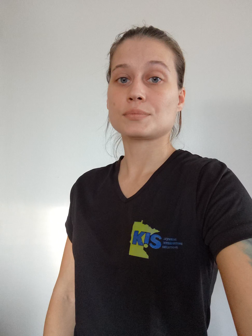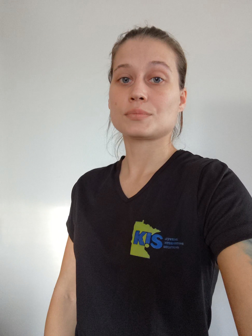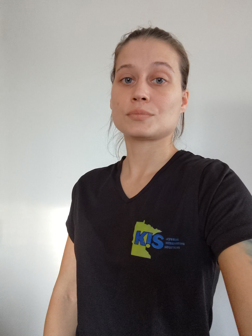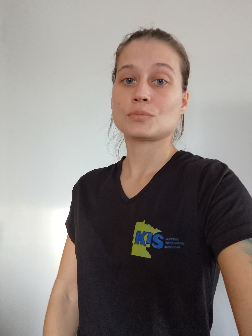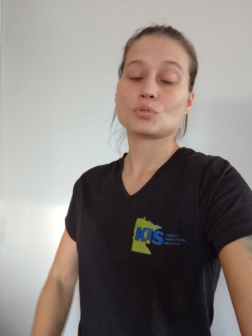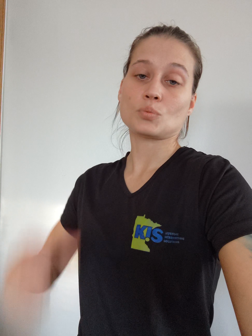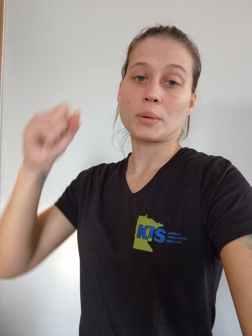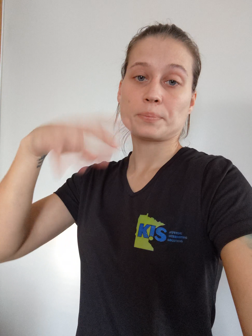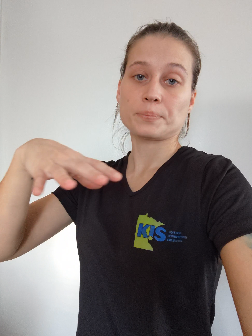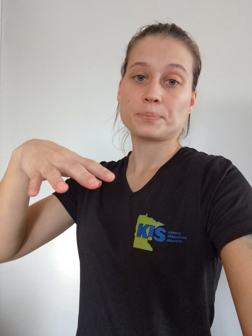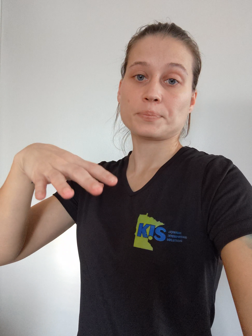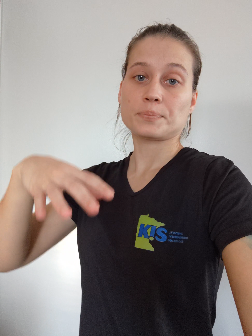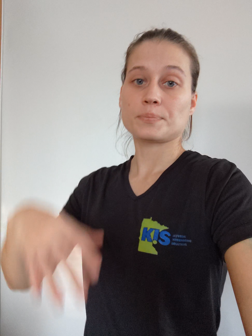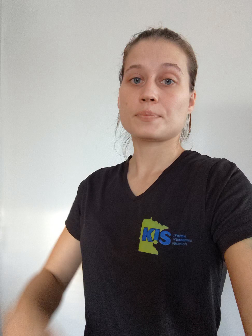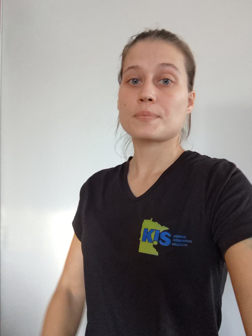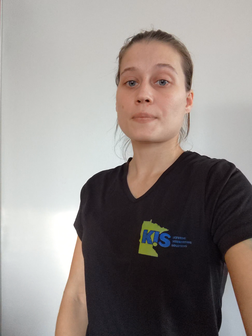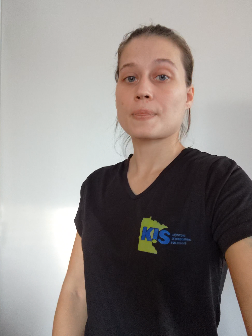drop